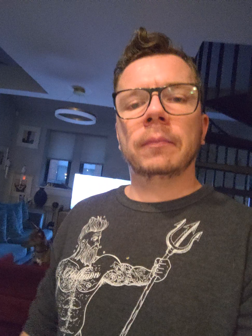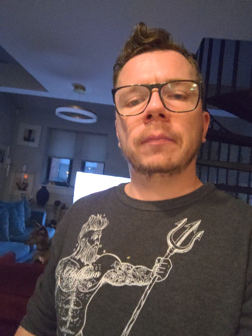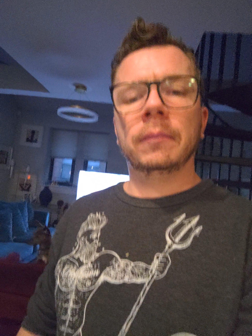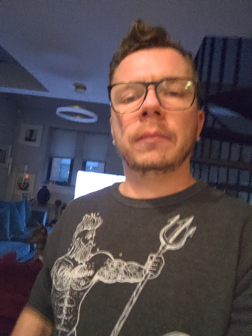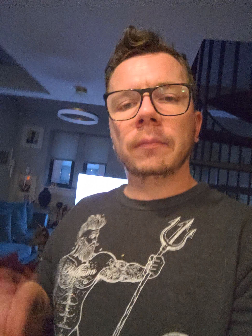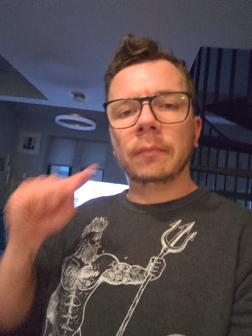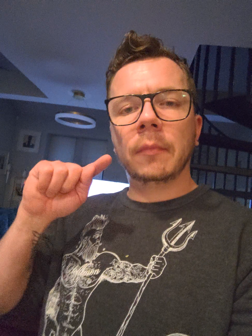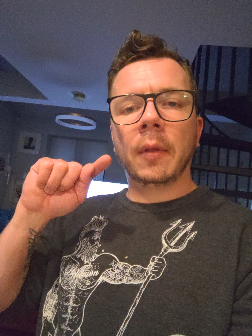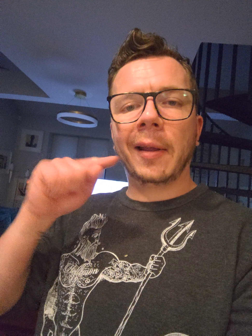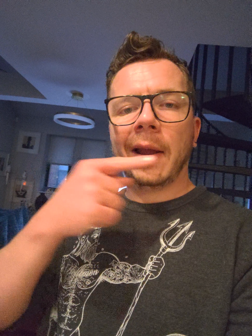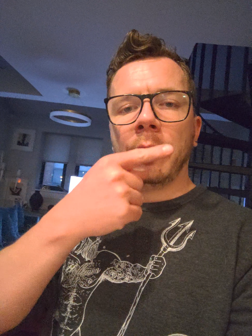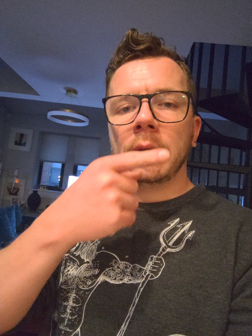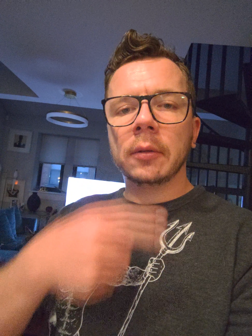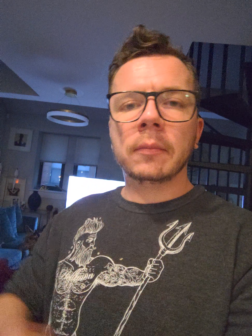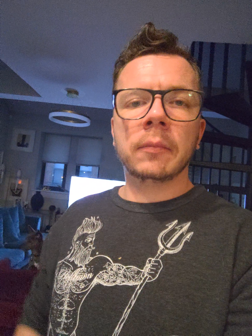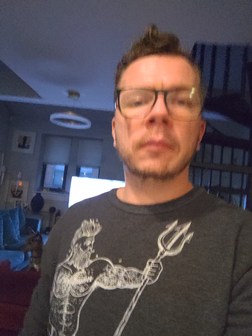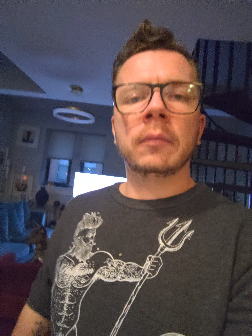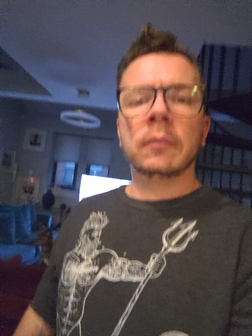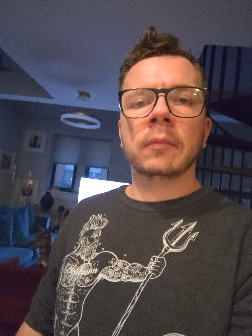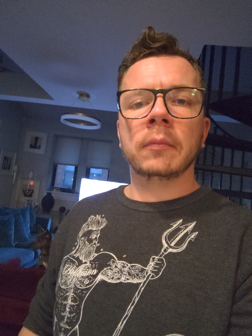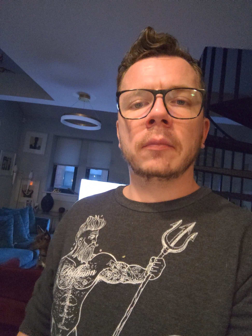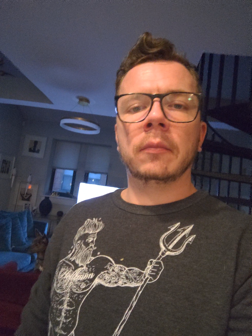carrot